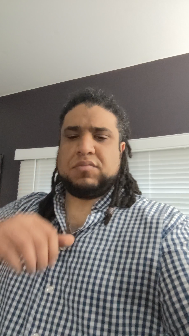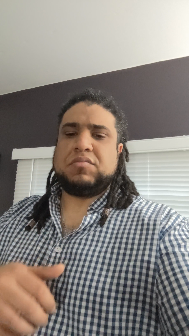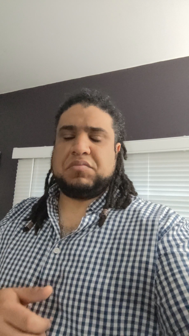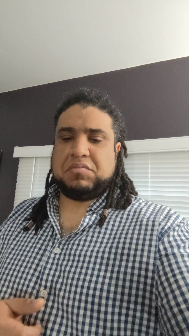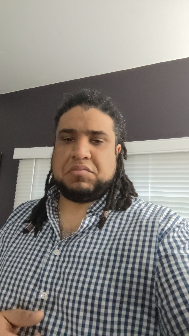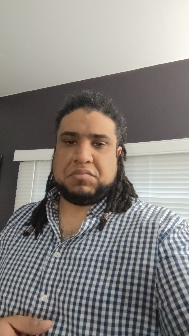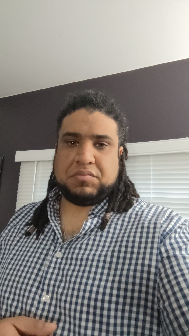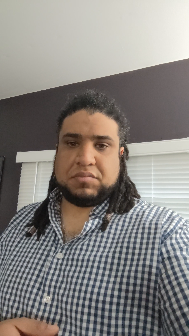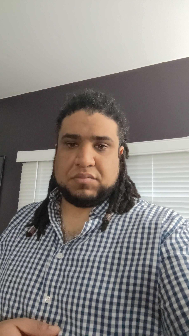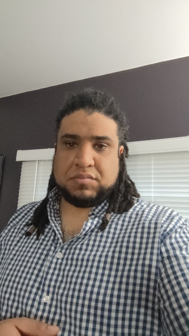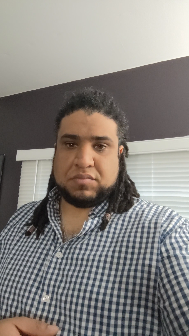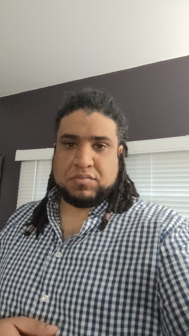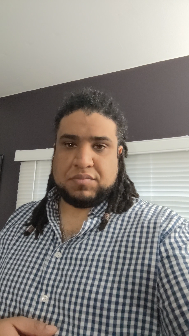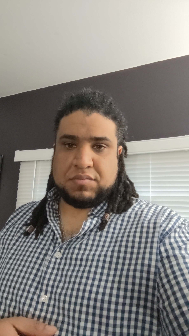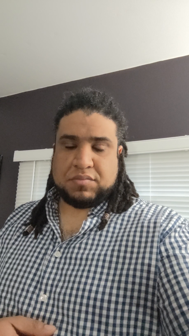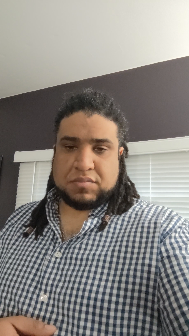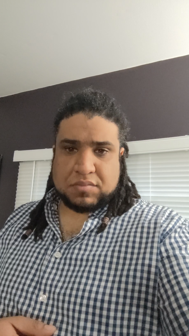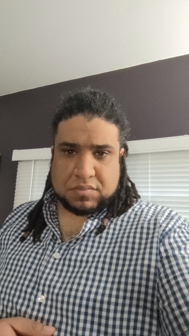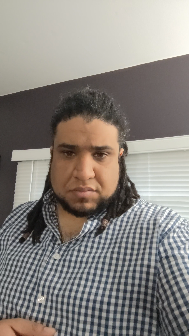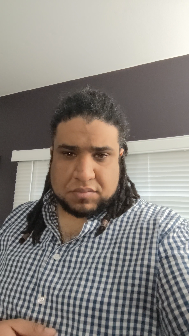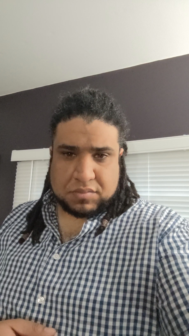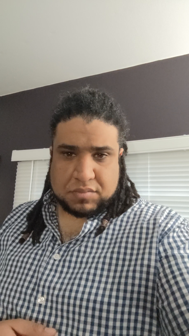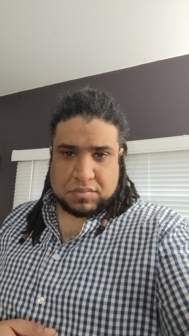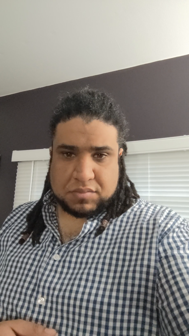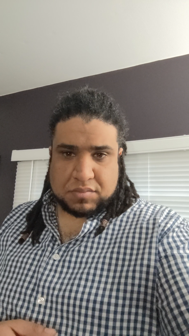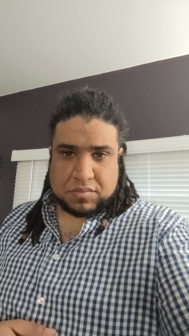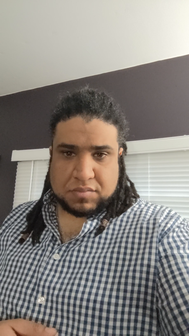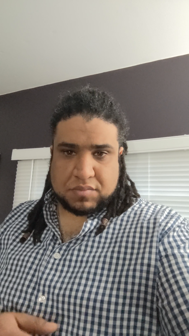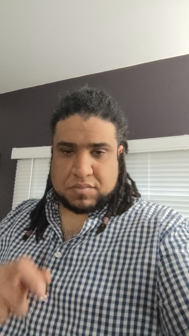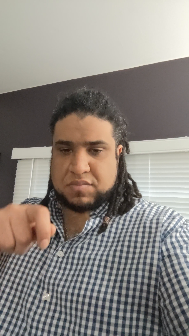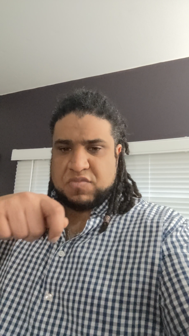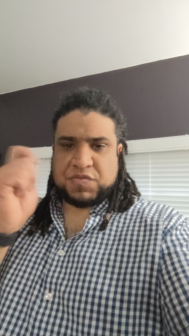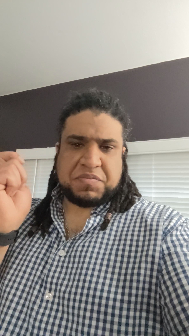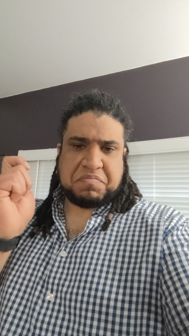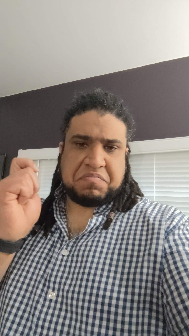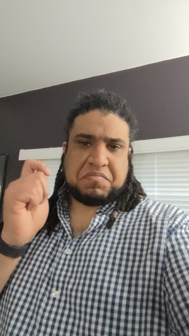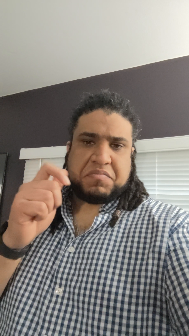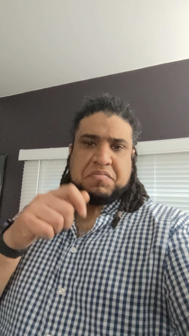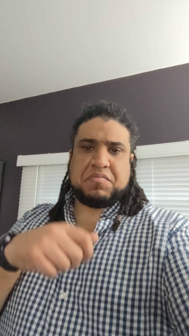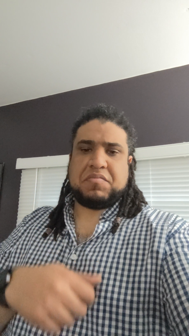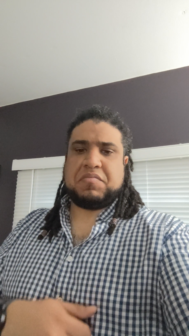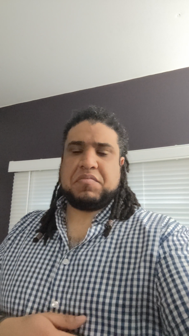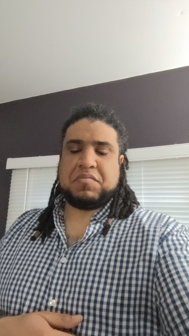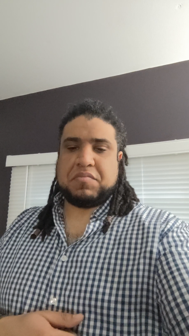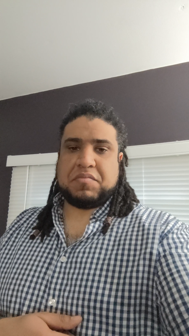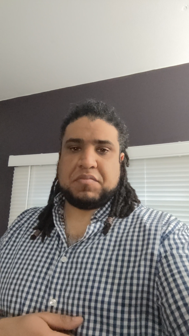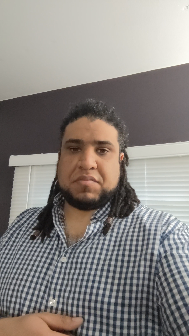rip